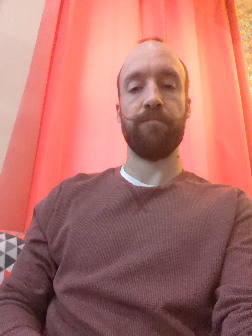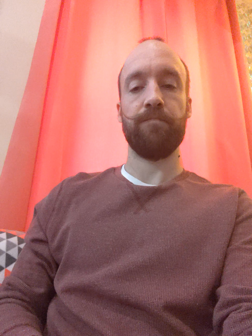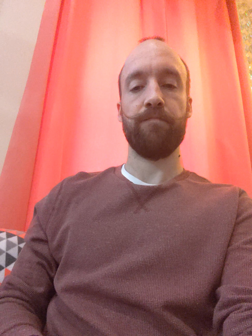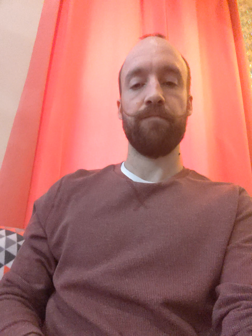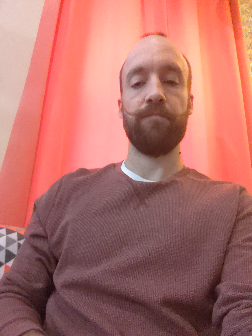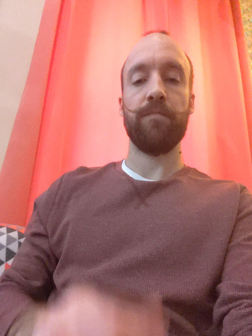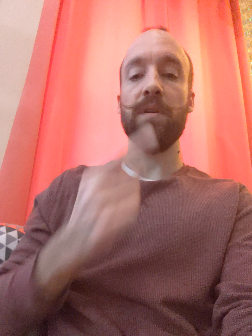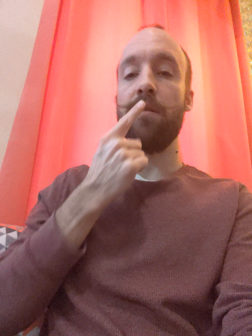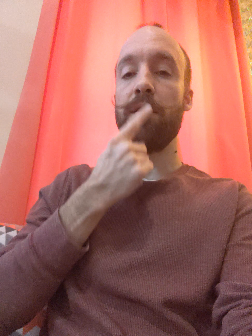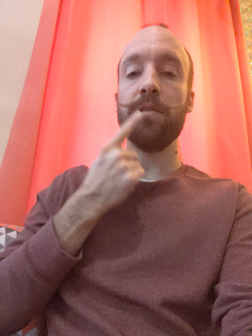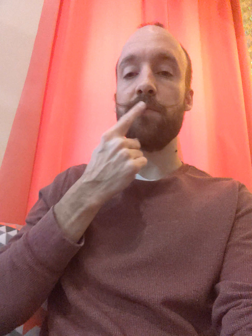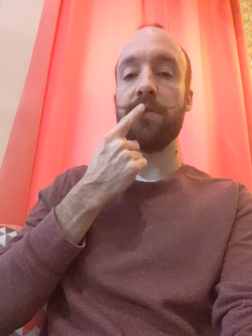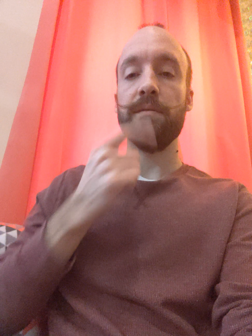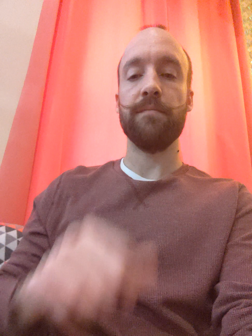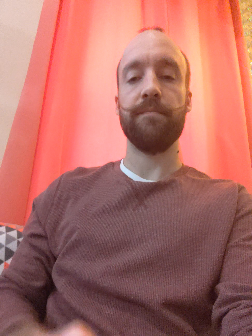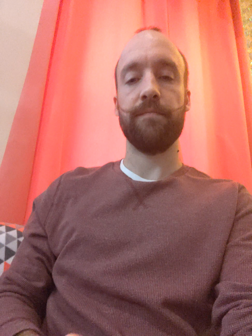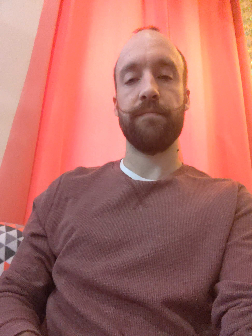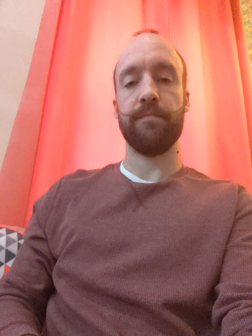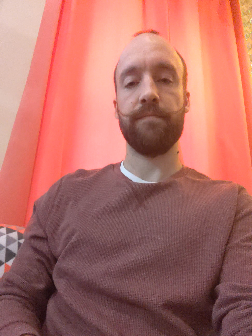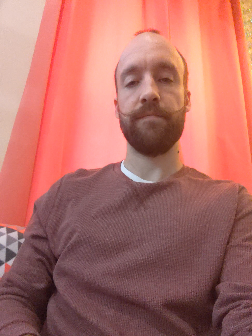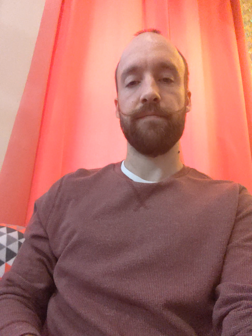lips